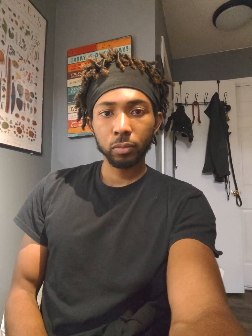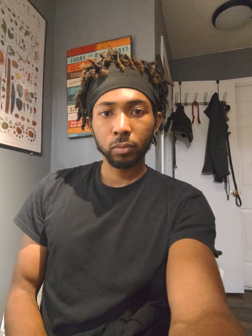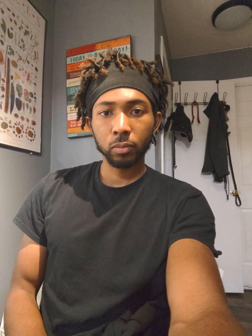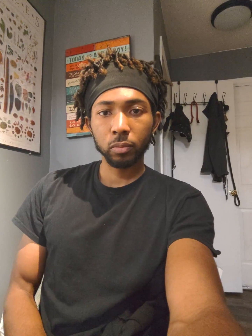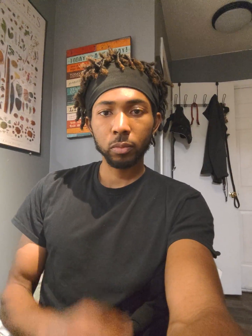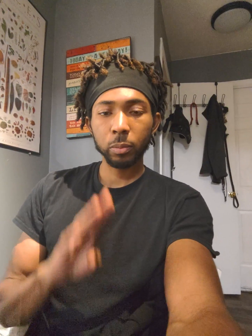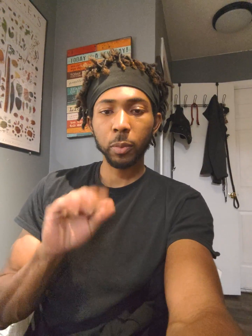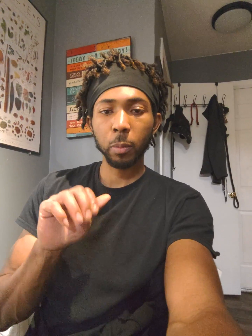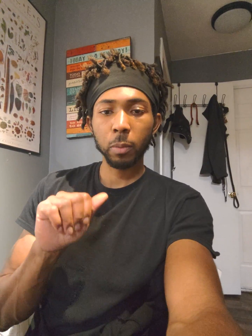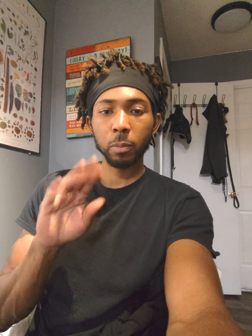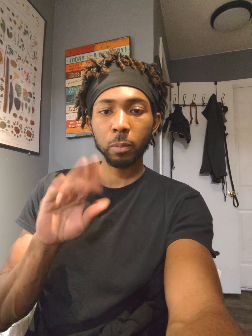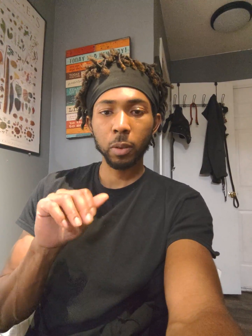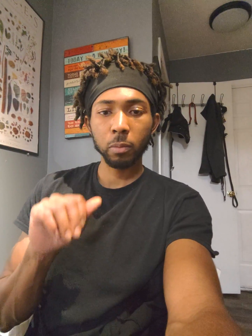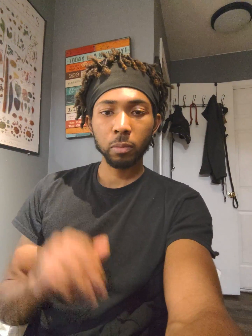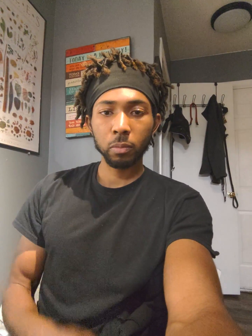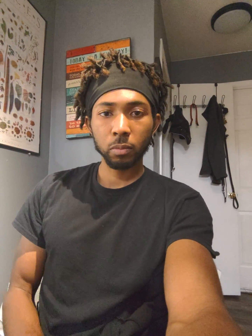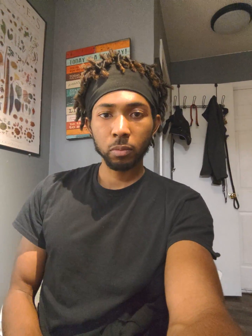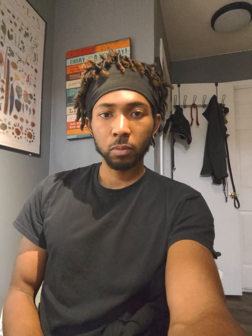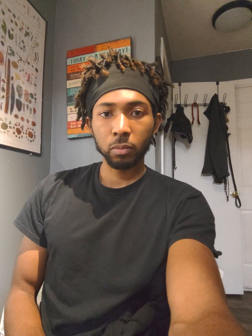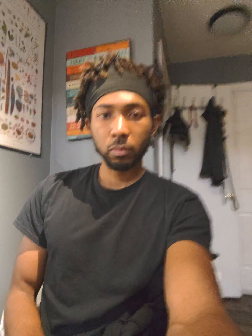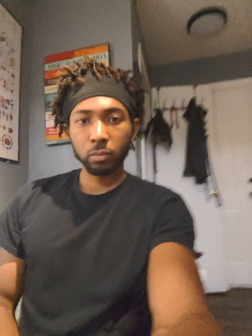baa baa